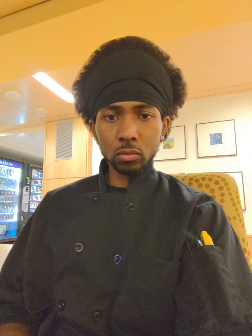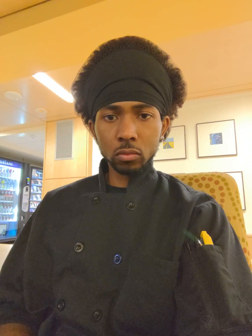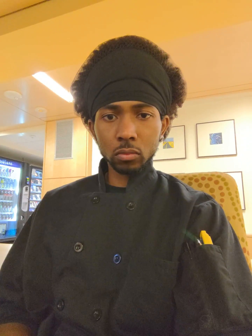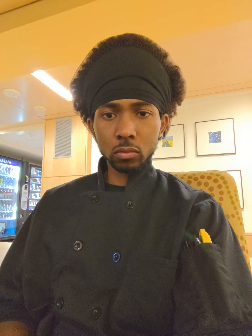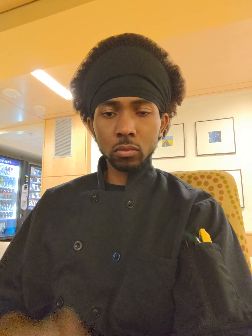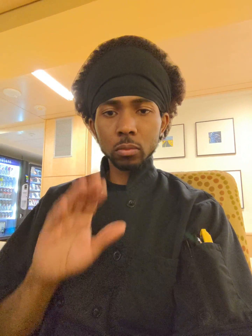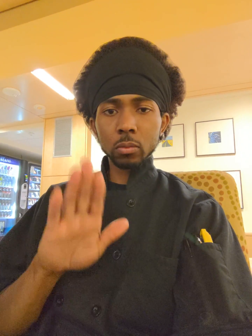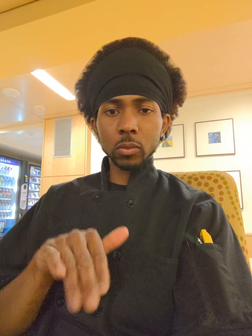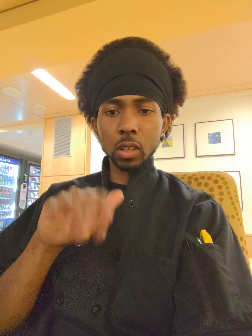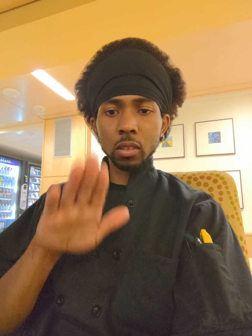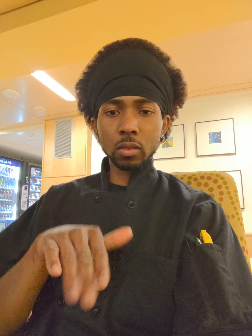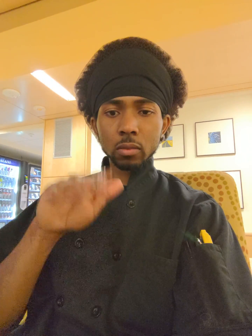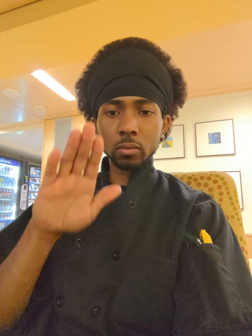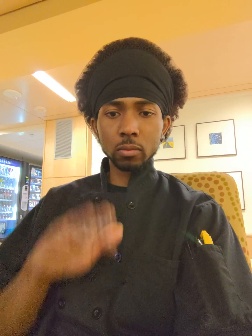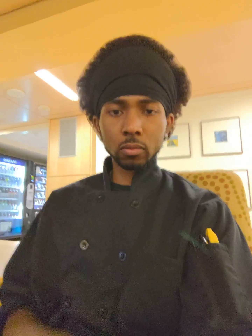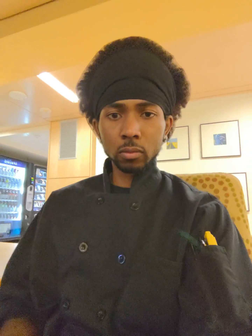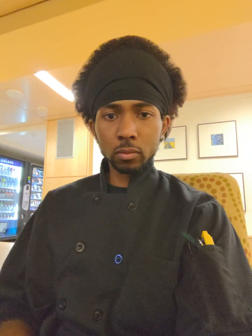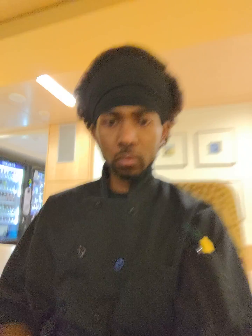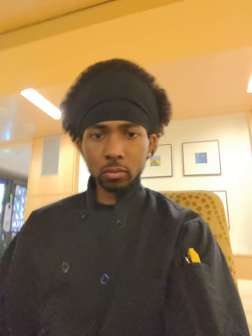paint